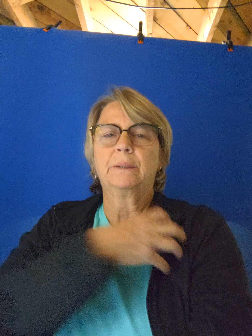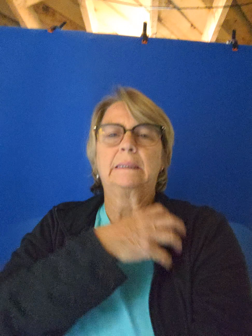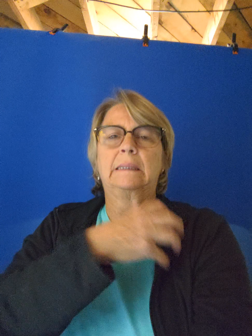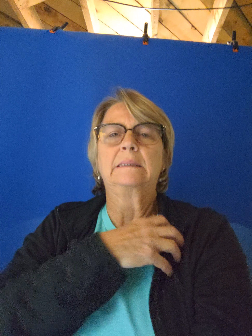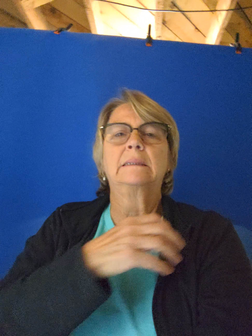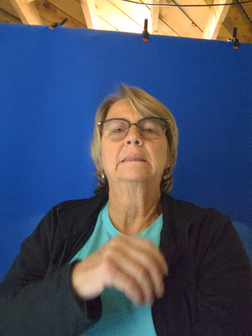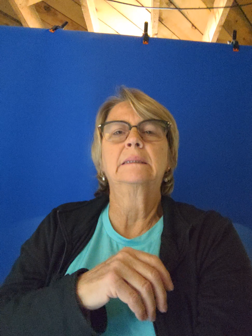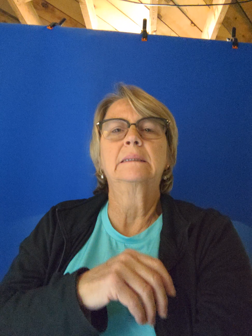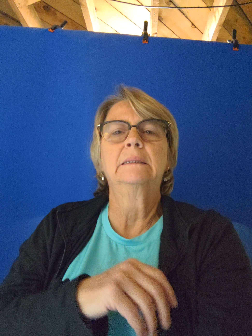police